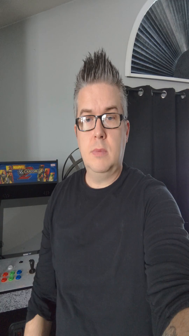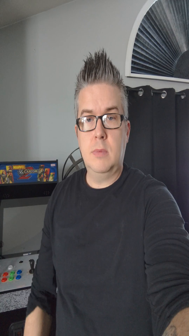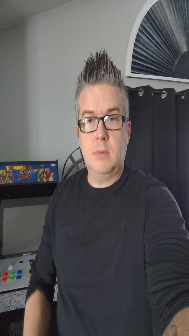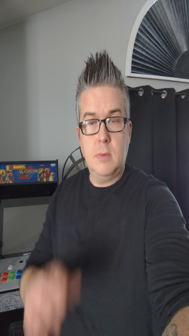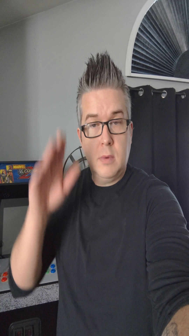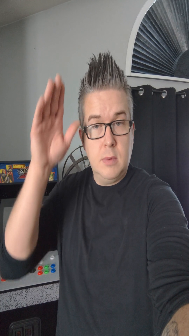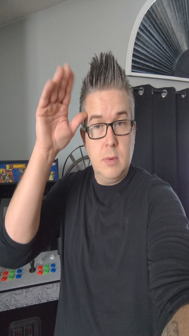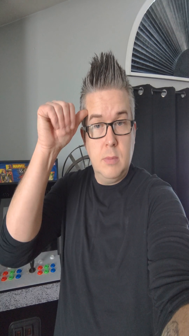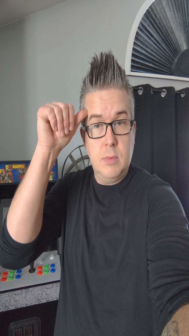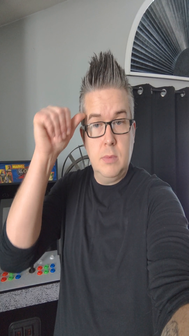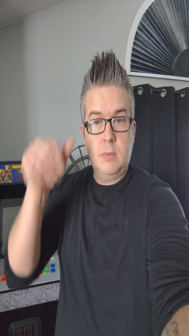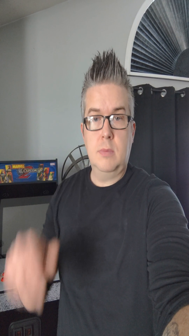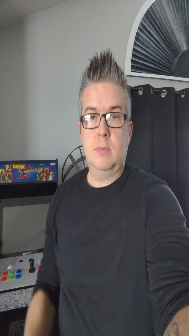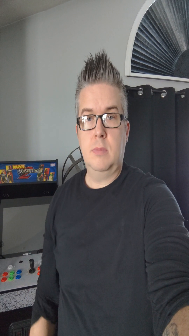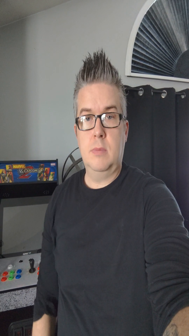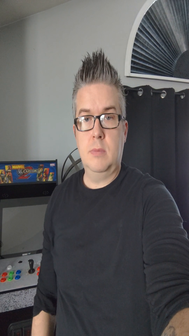donkey